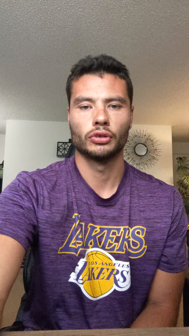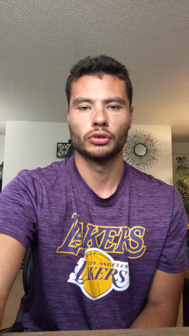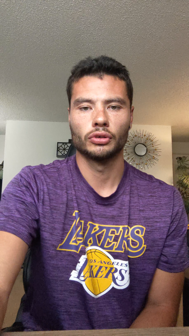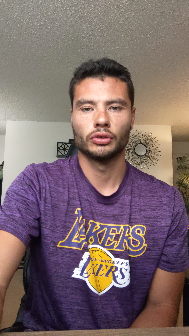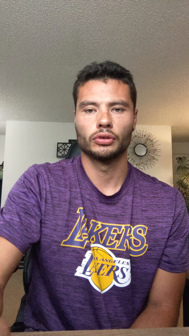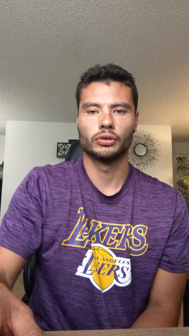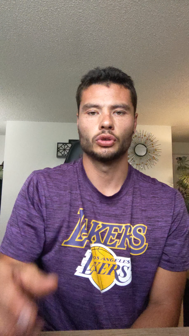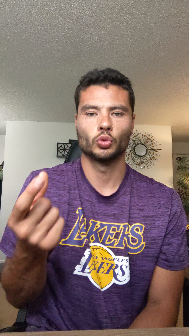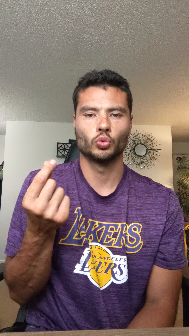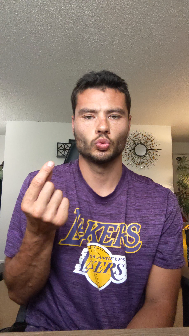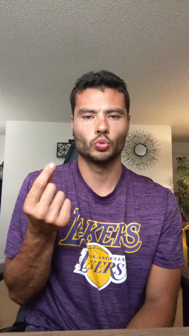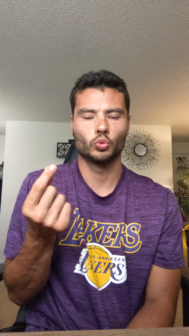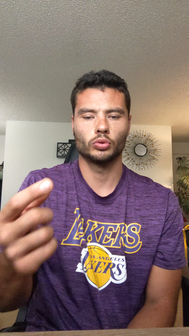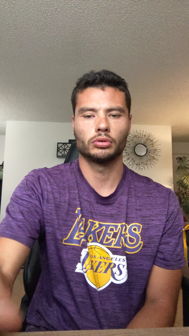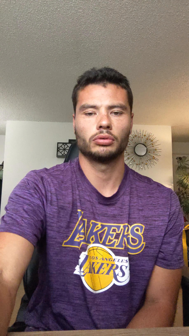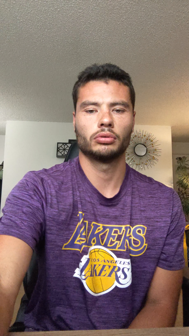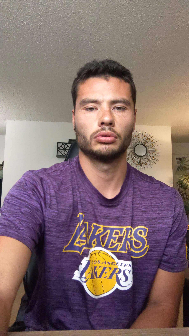do